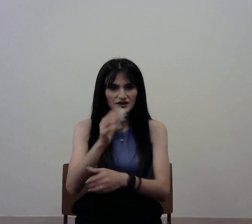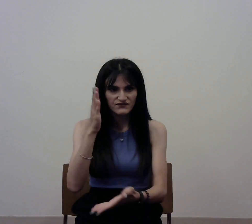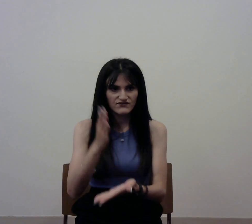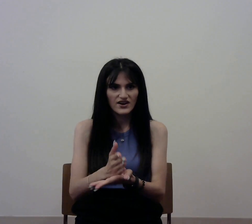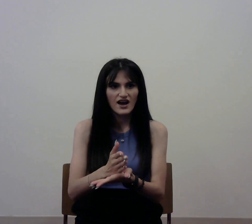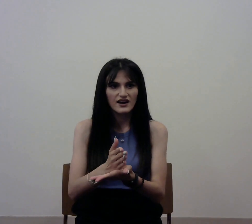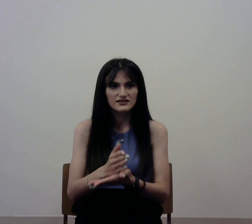var